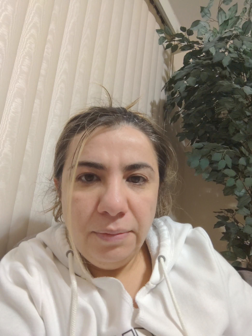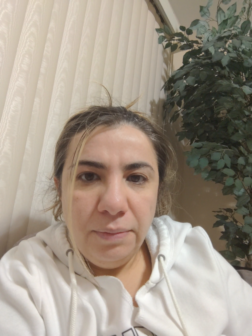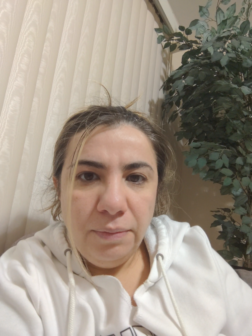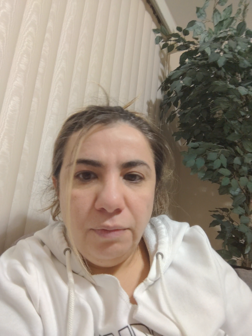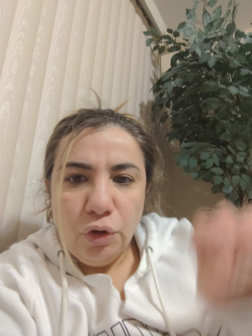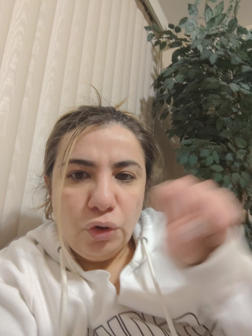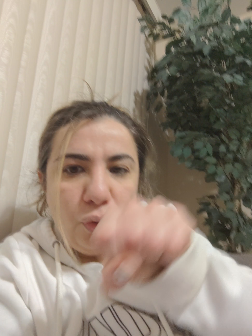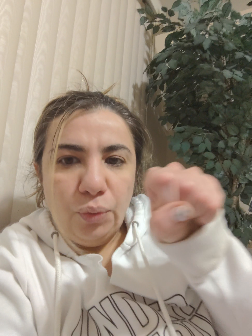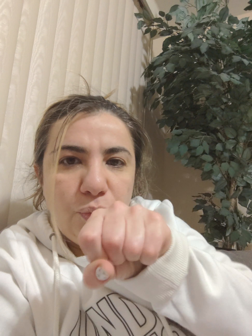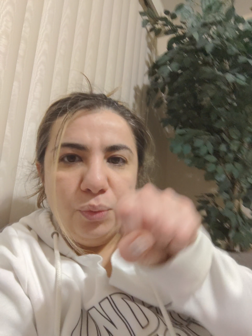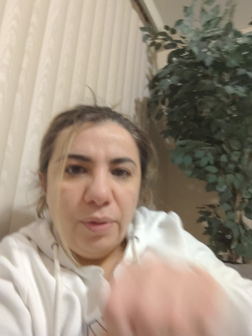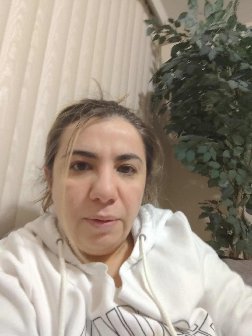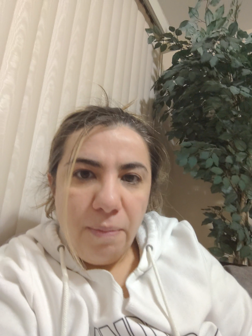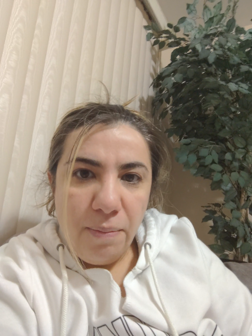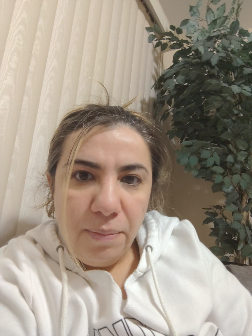shoe